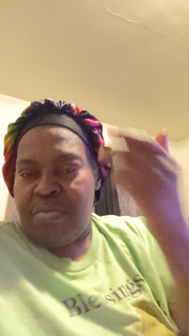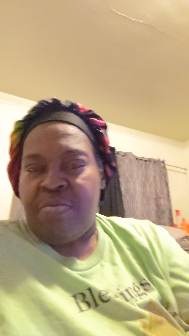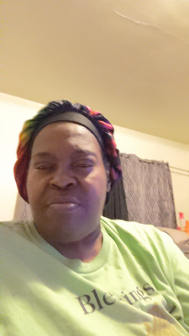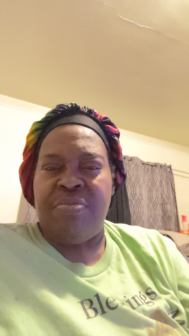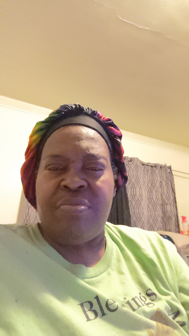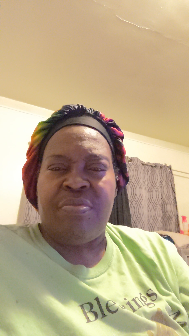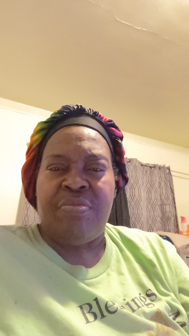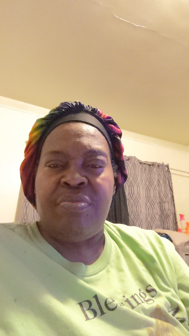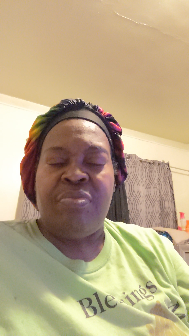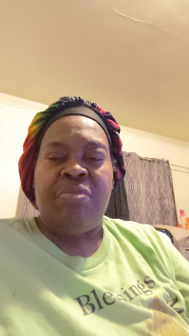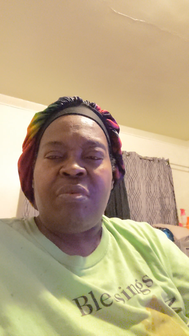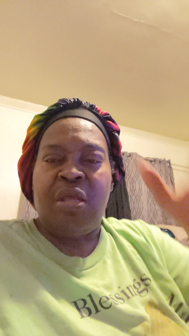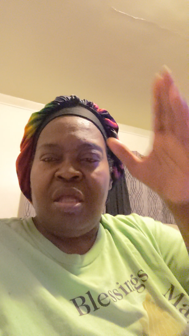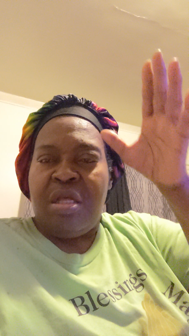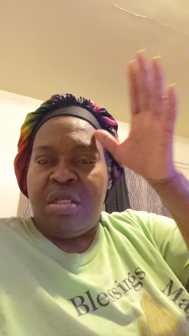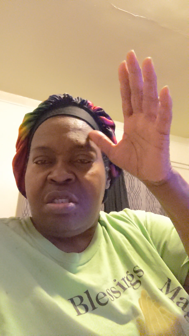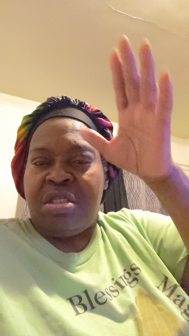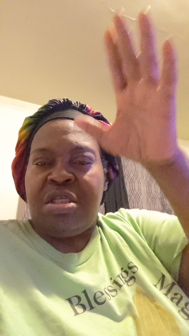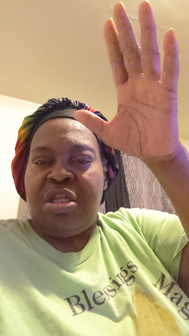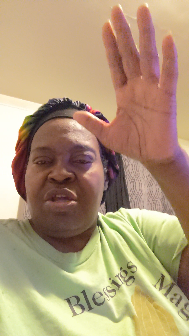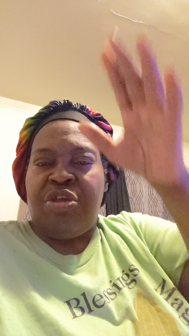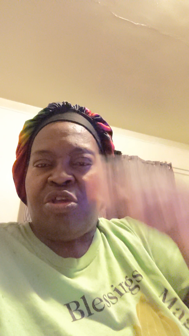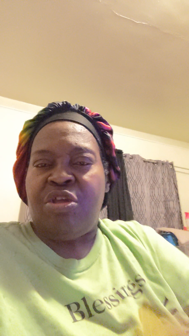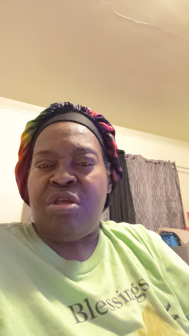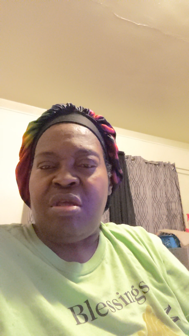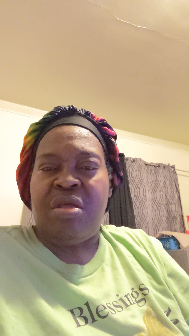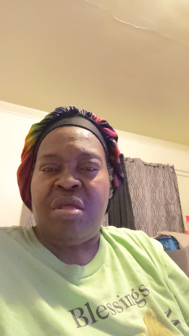moose